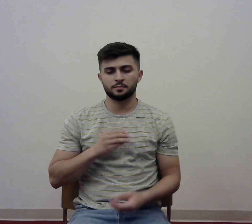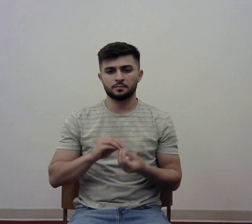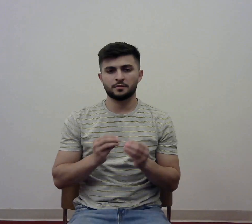problem